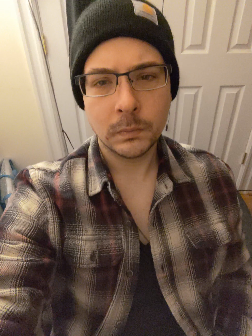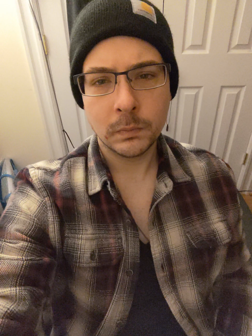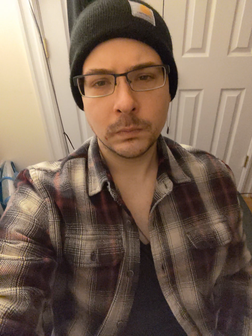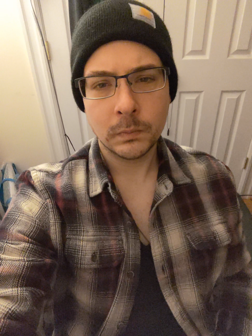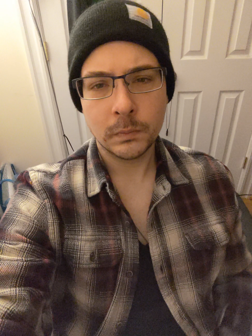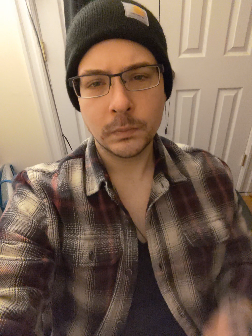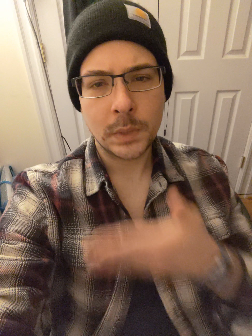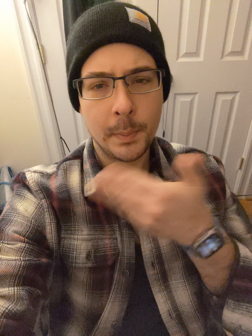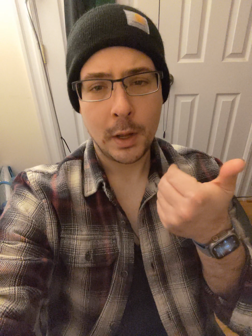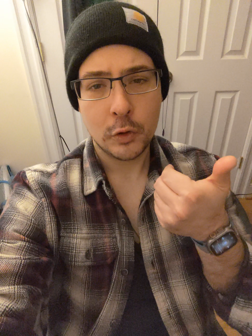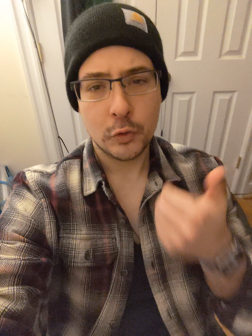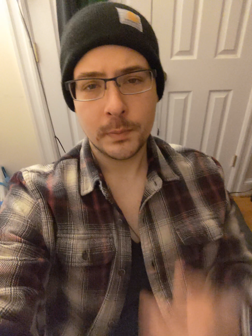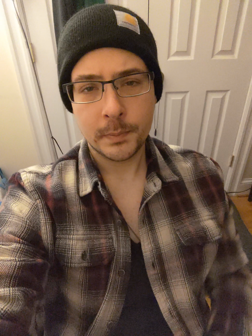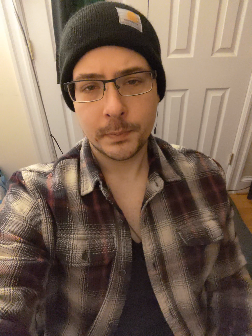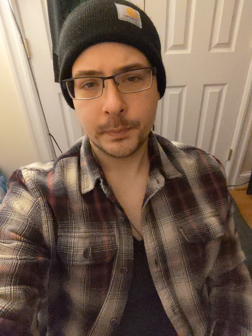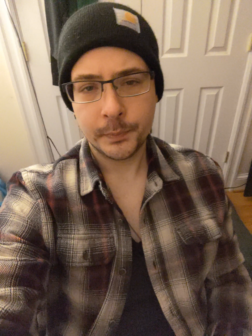better